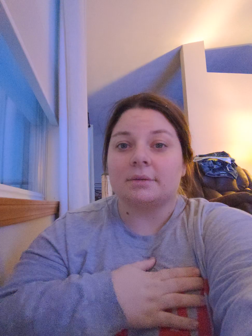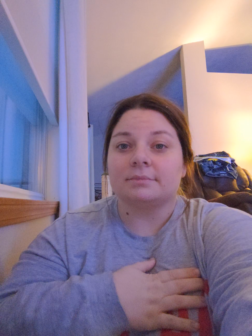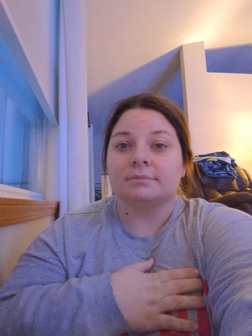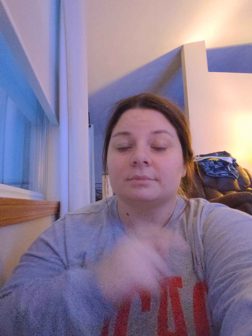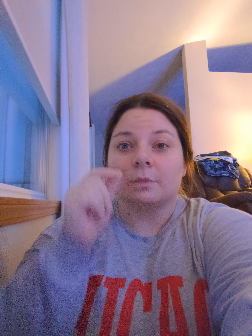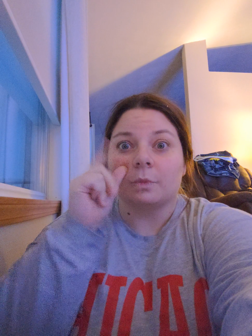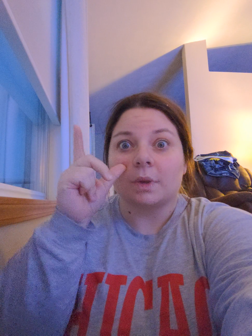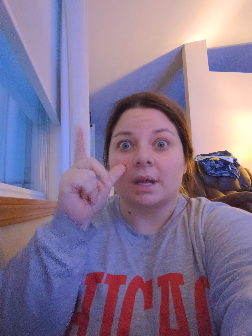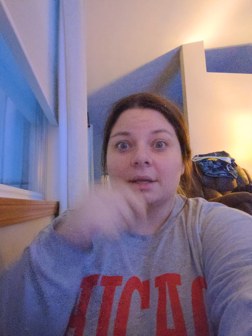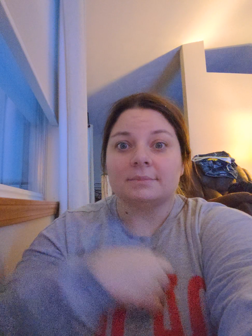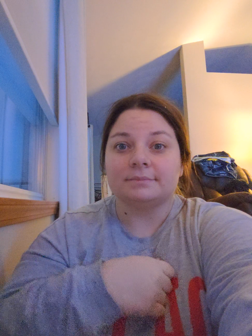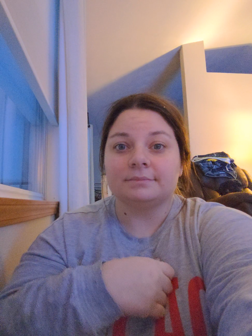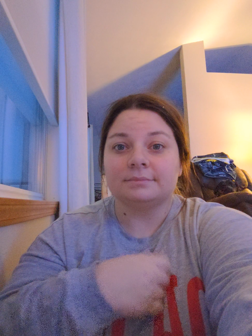wake